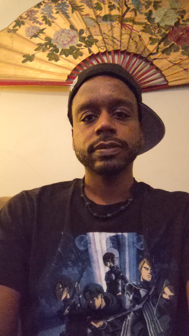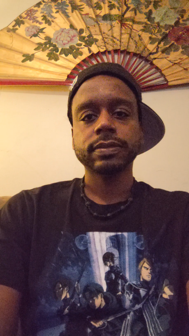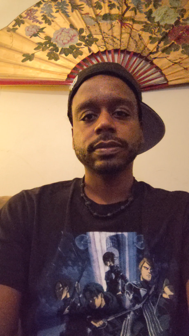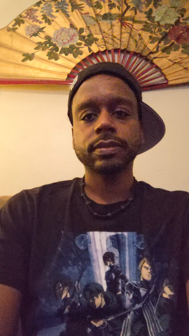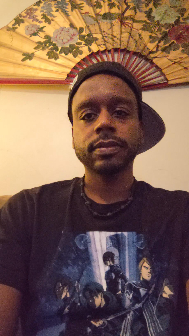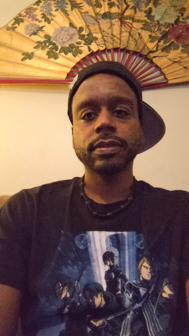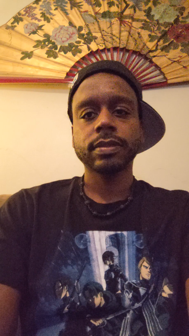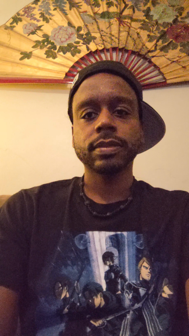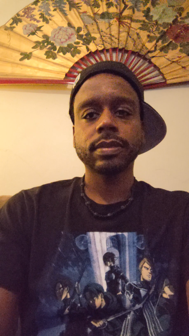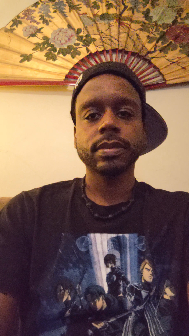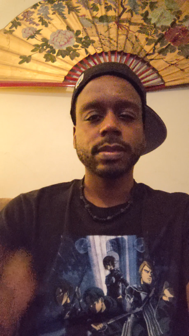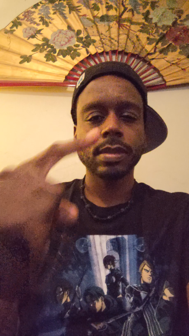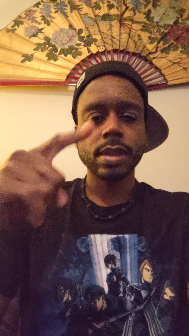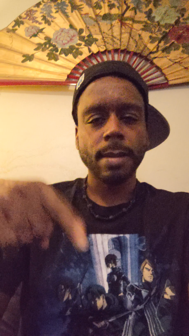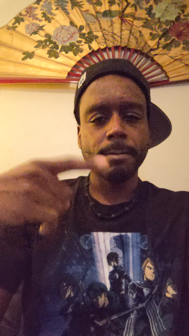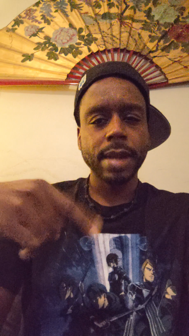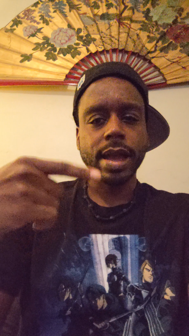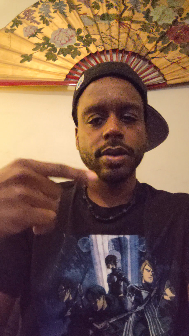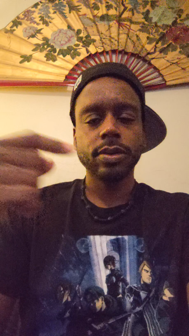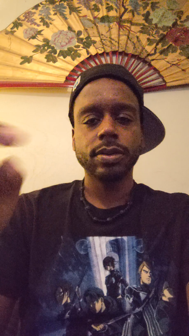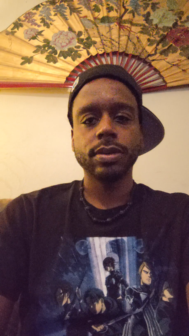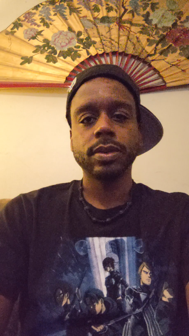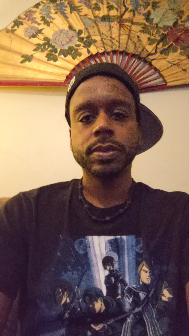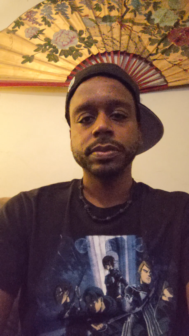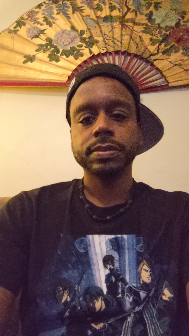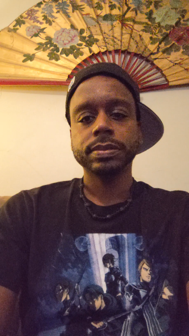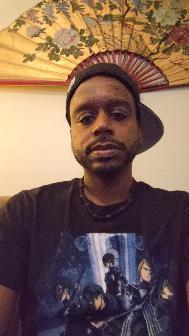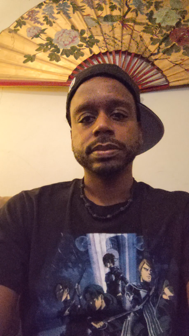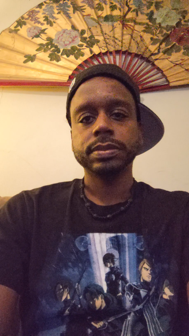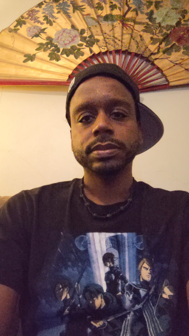about